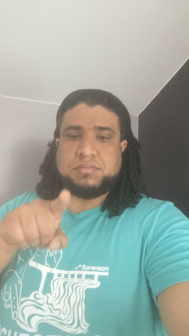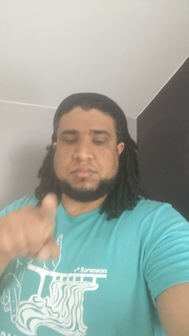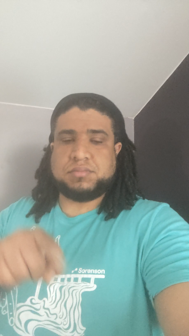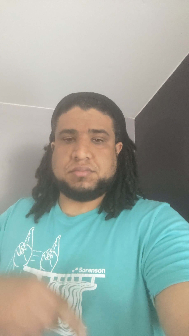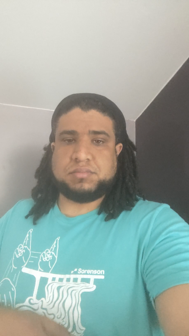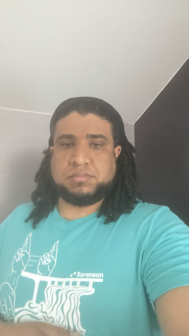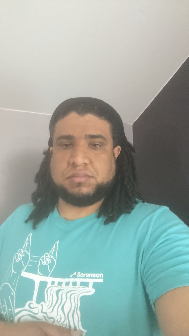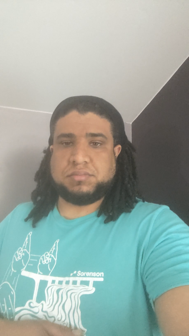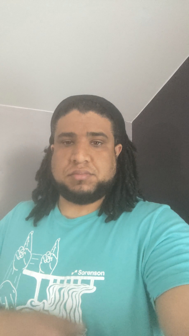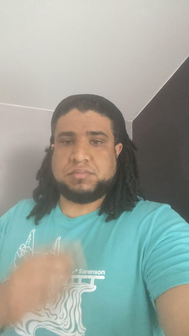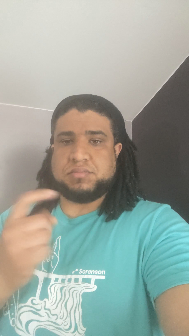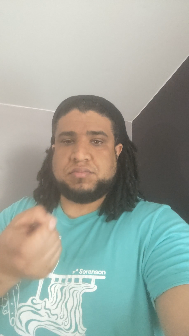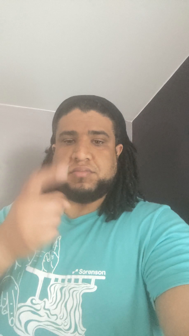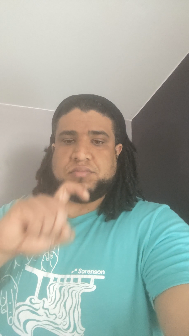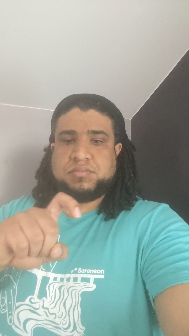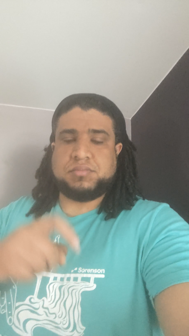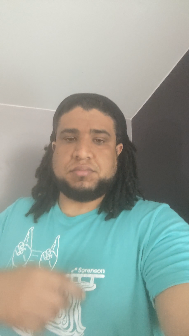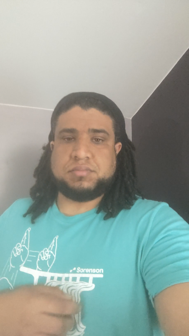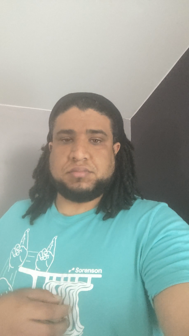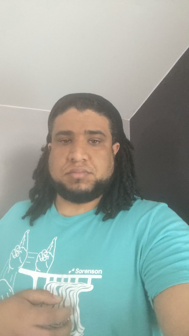friend